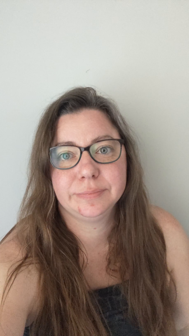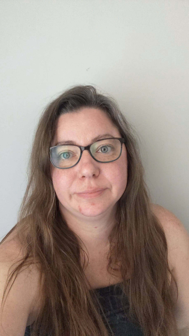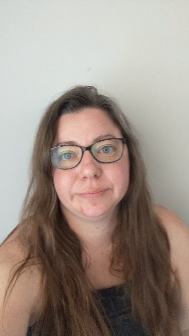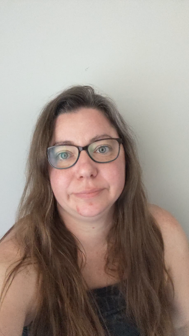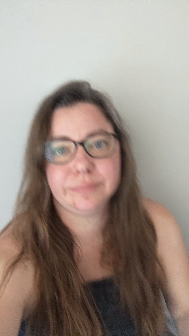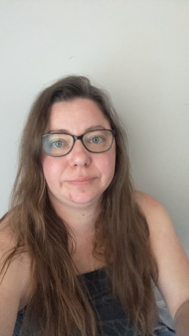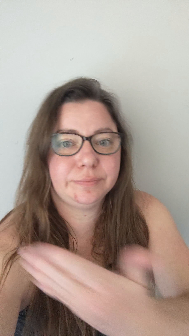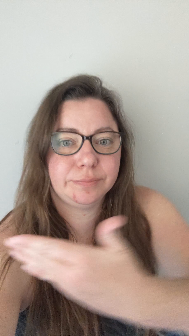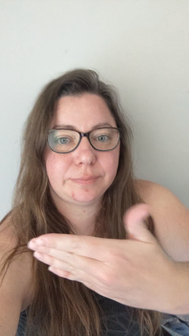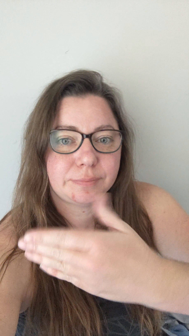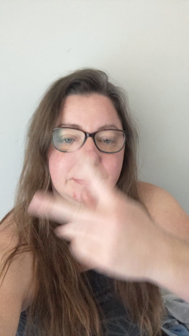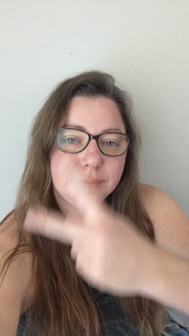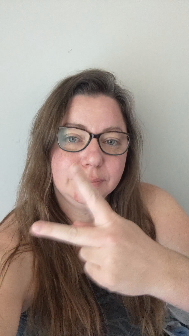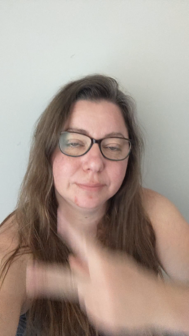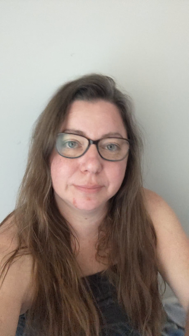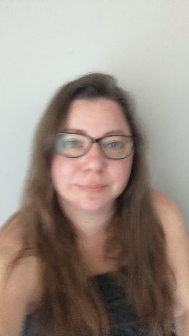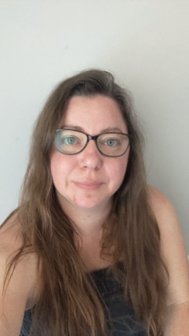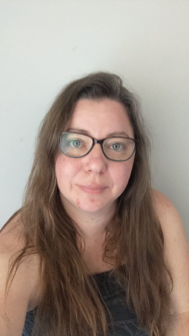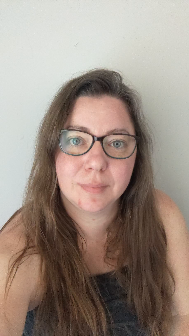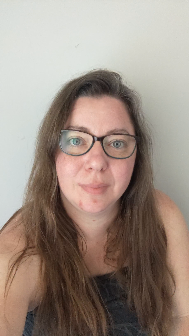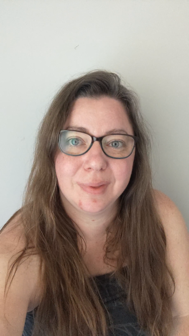babysitter